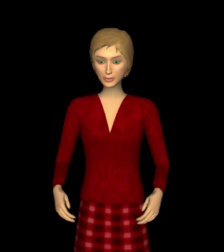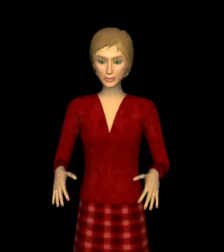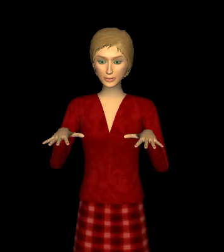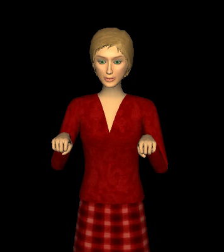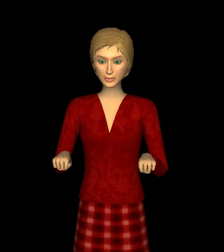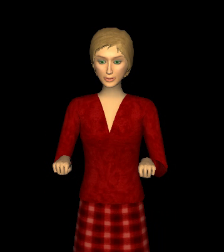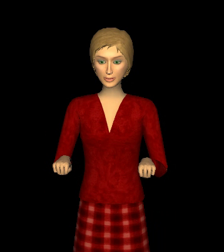مشغول